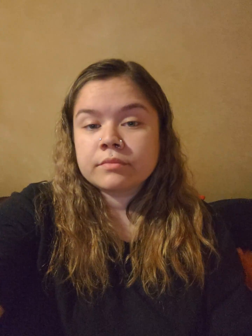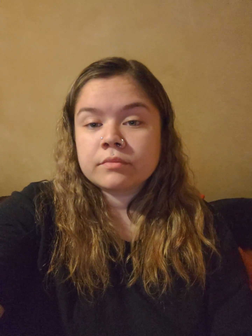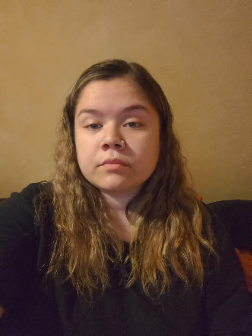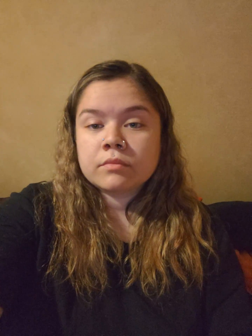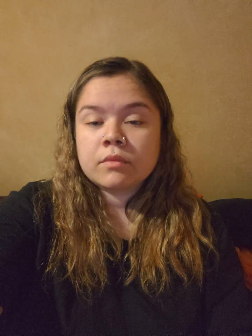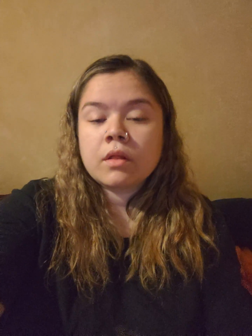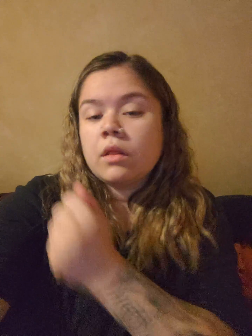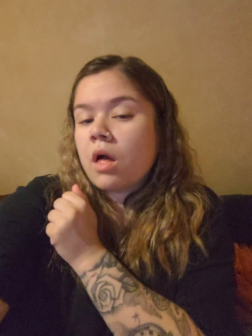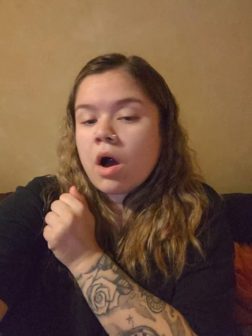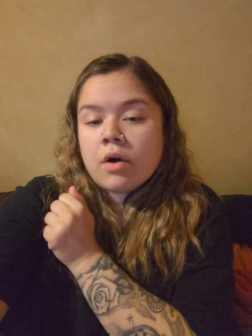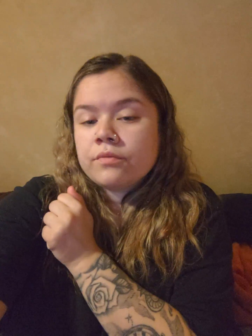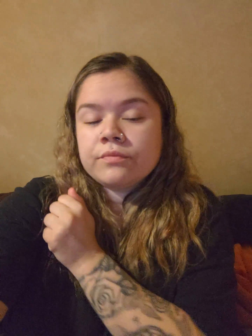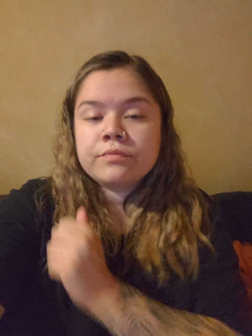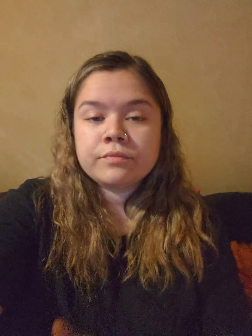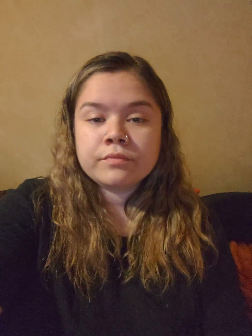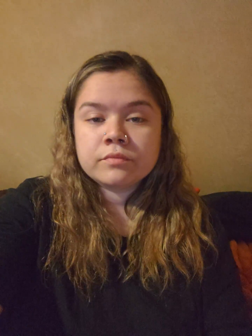love